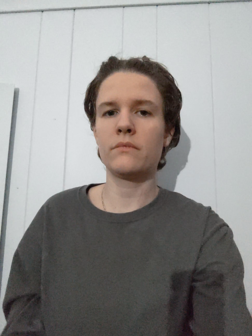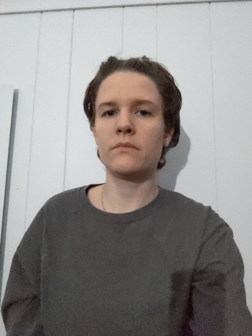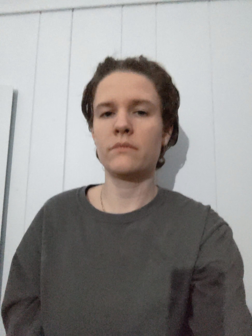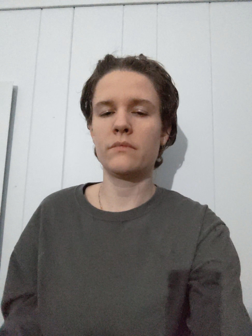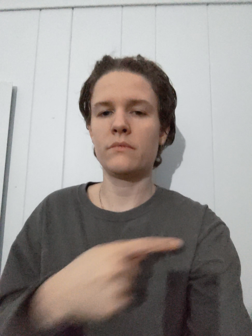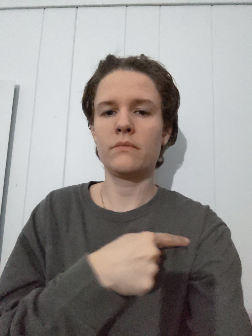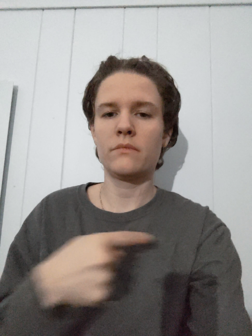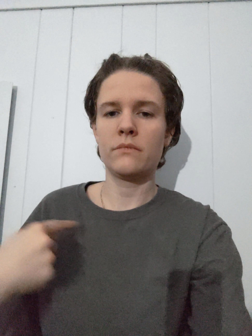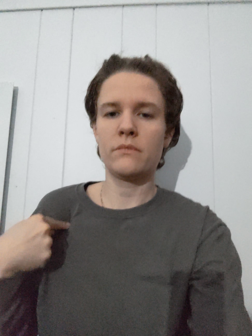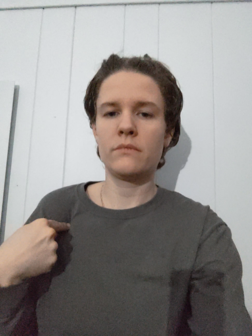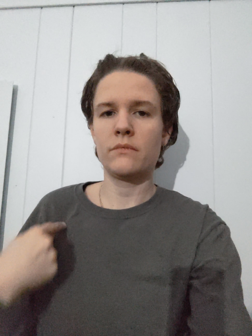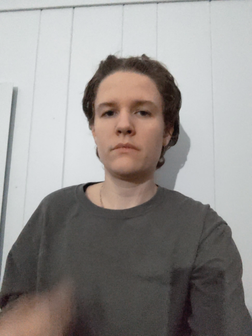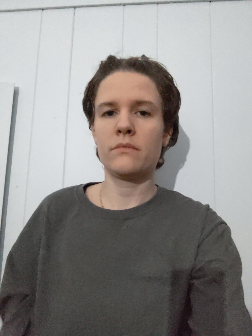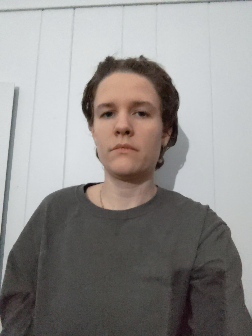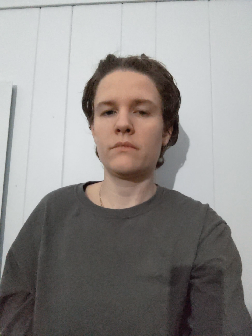we